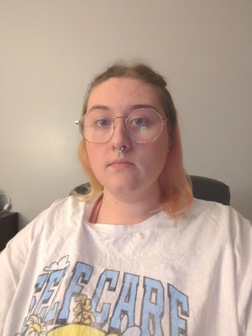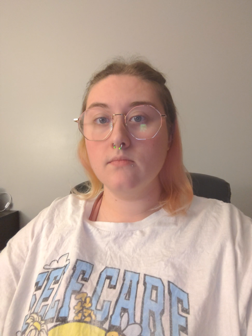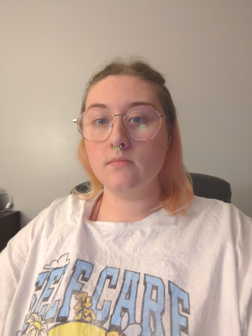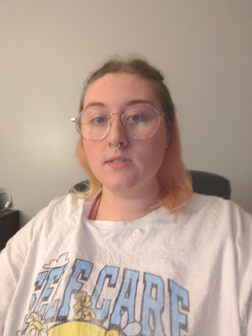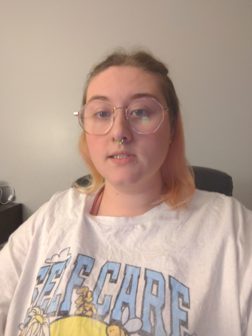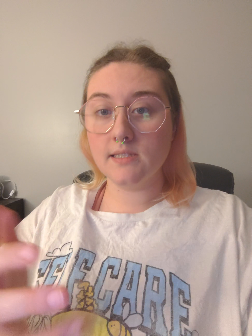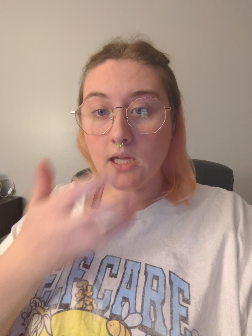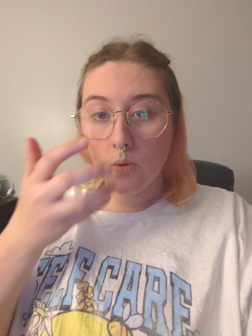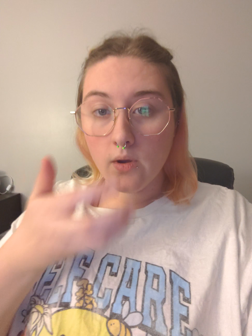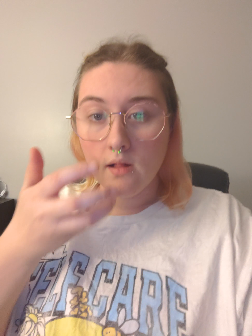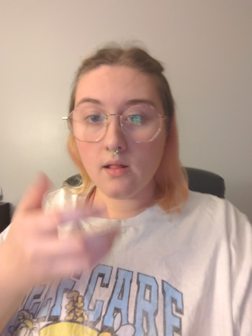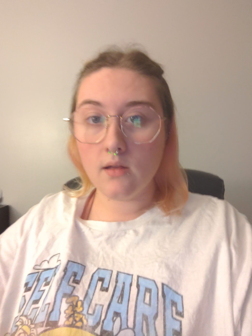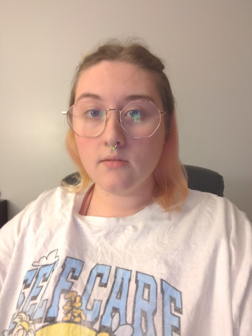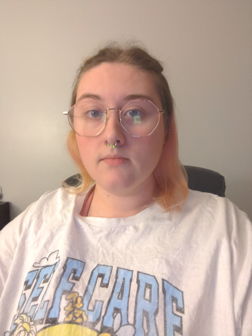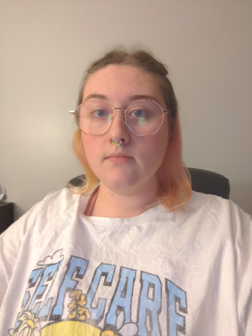cereal